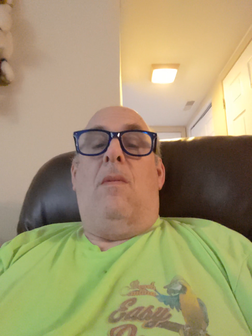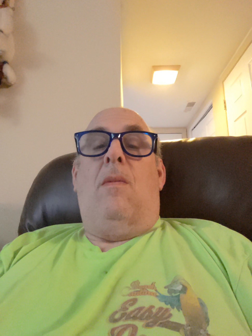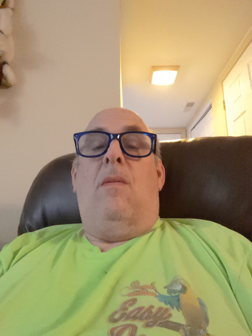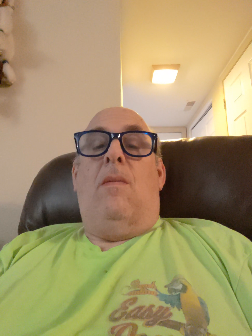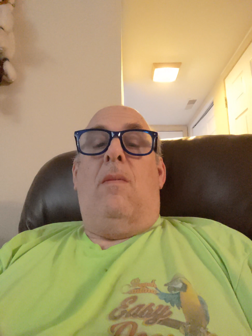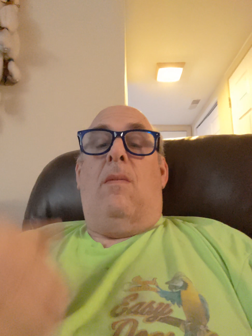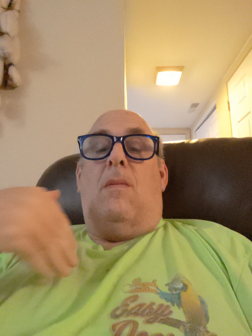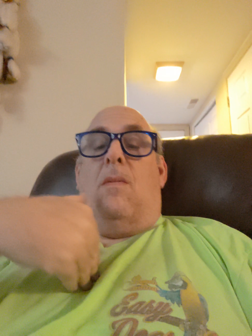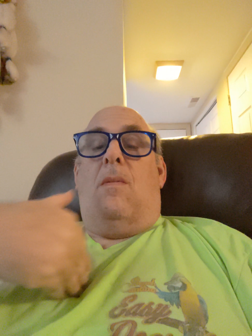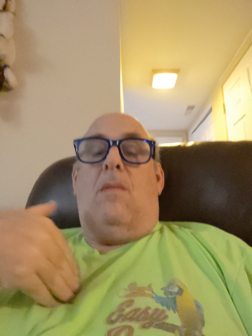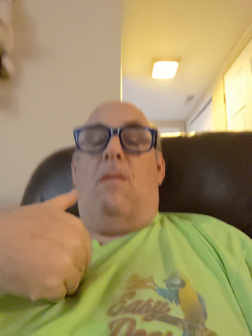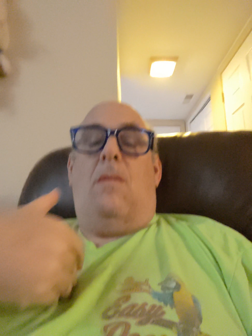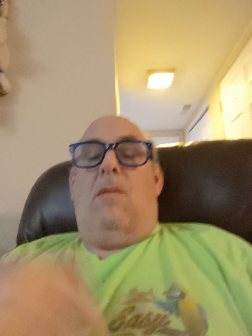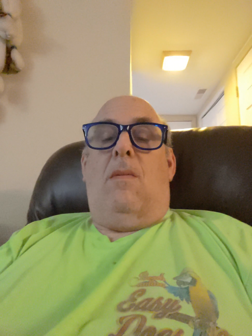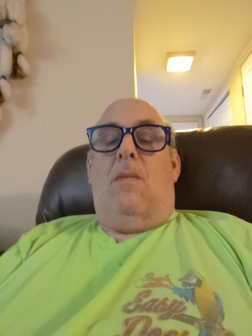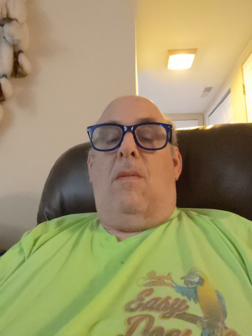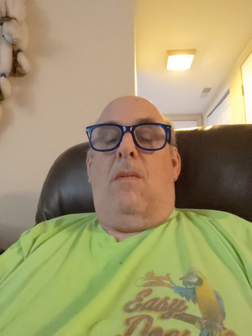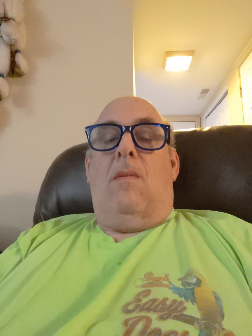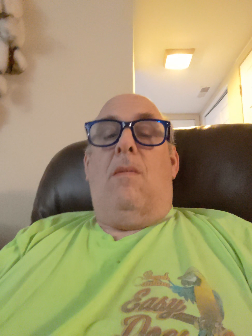animal